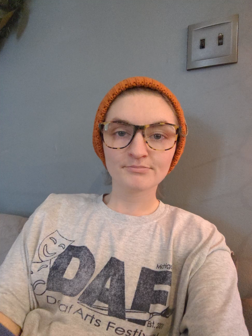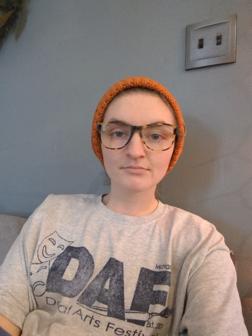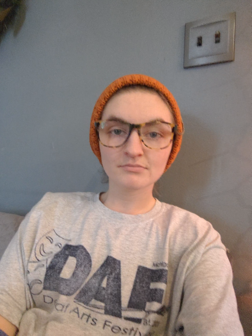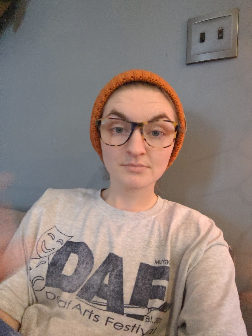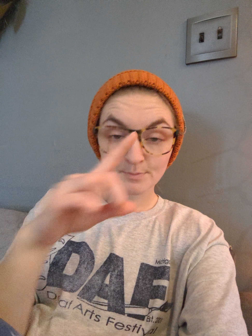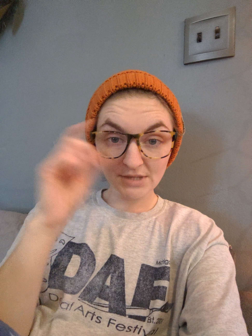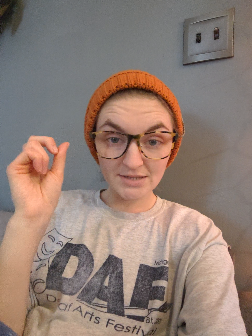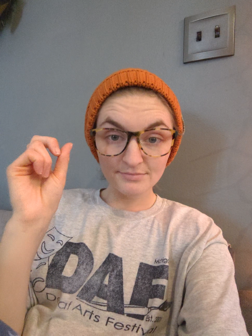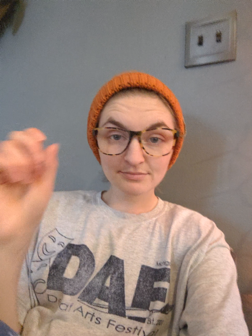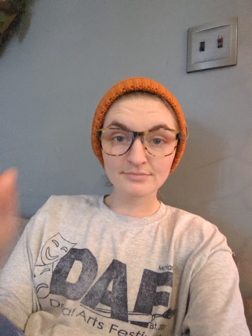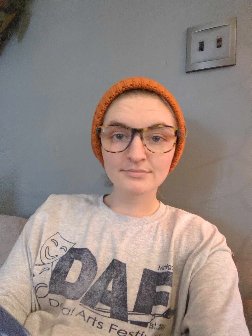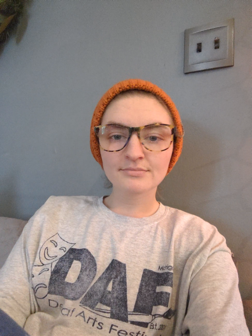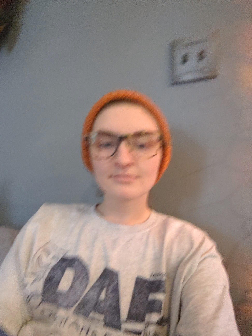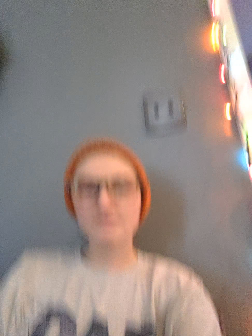because